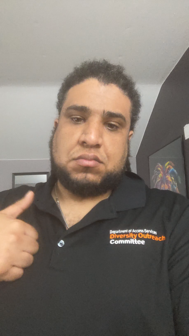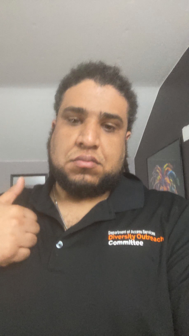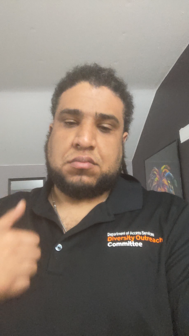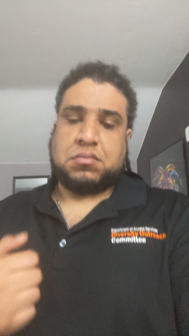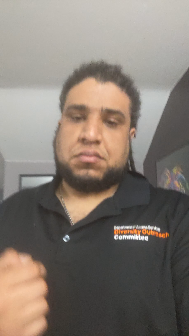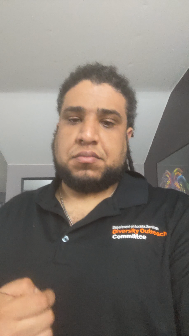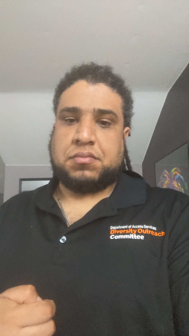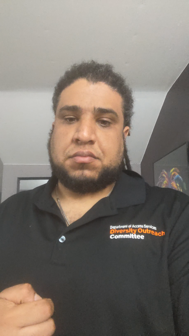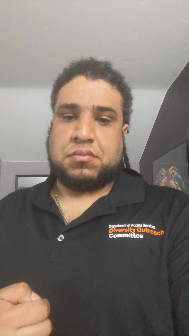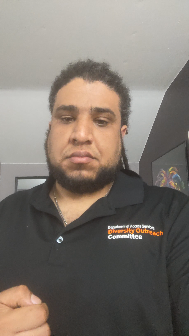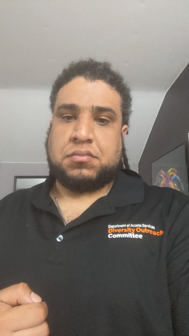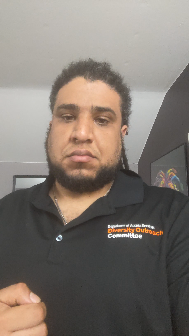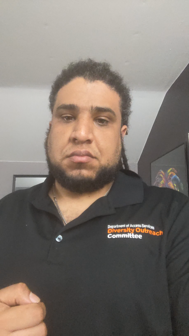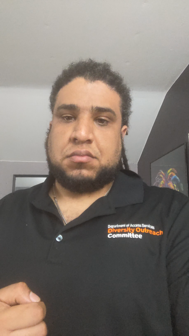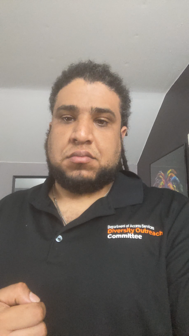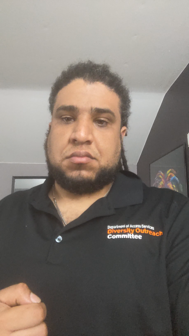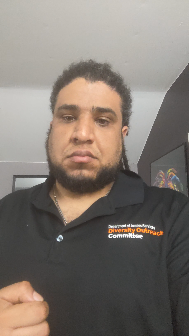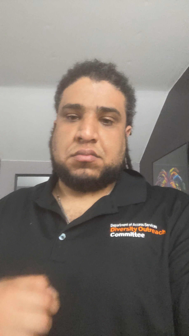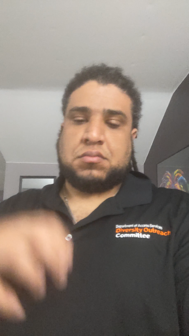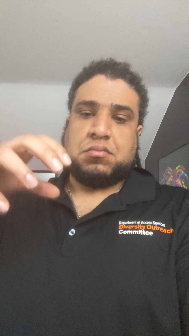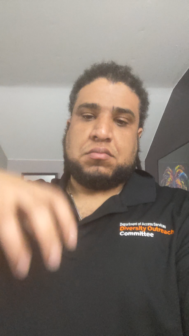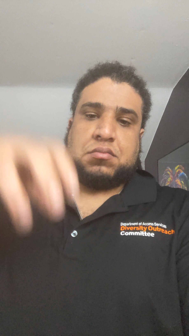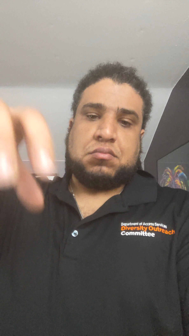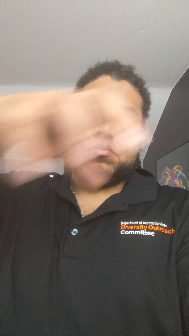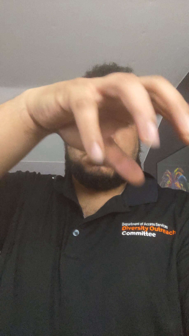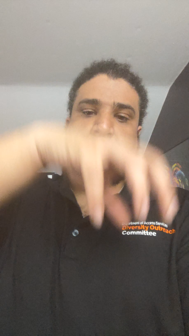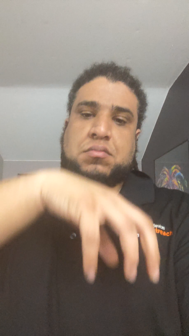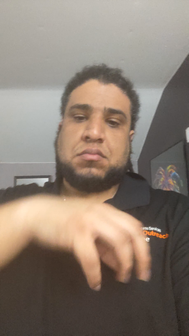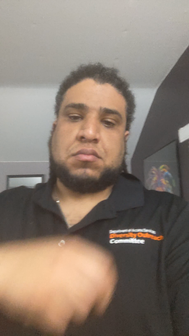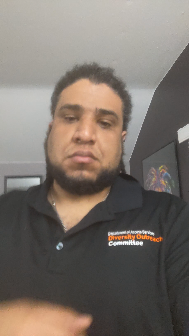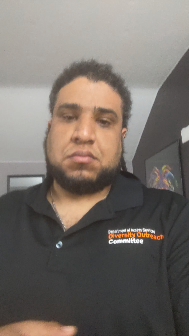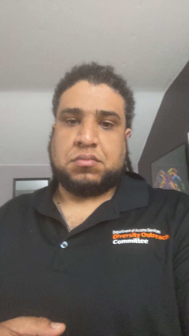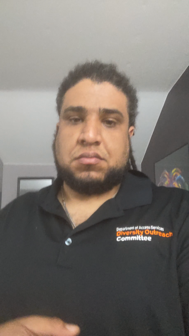block